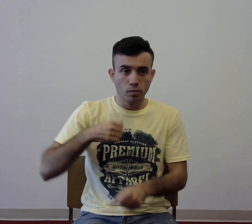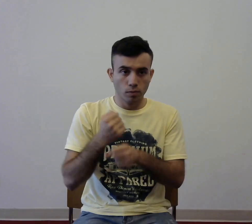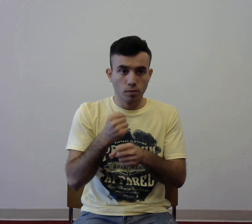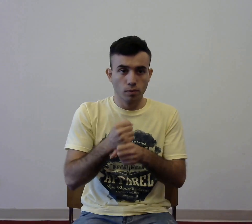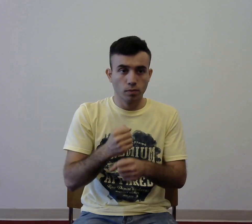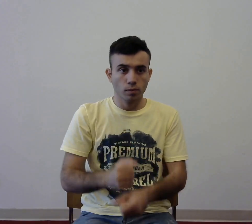işsiz